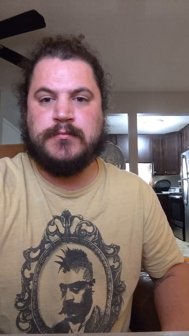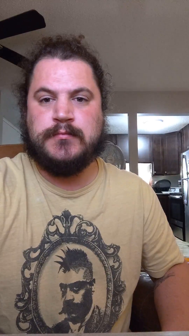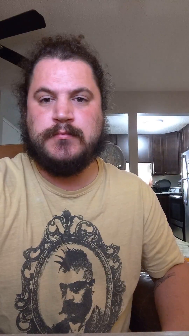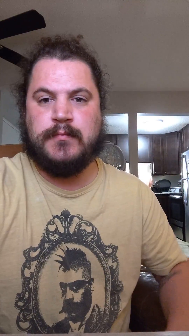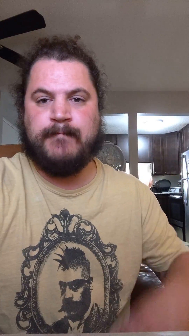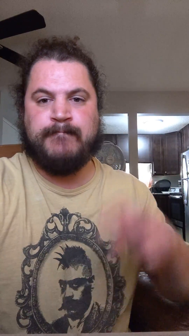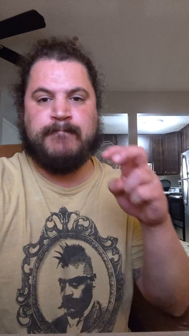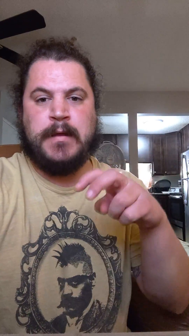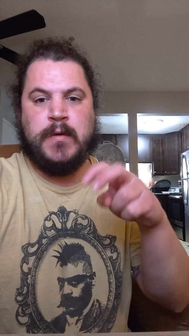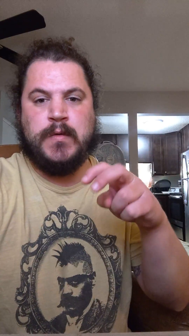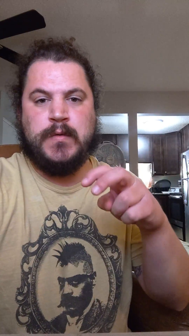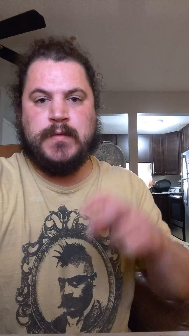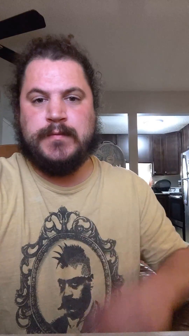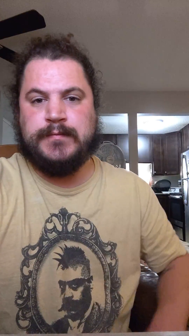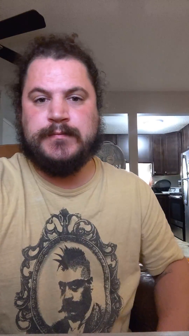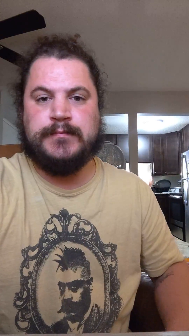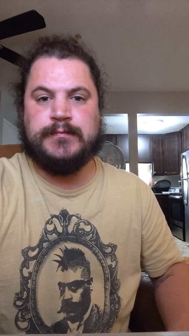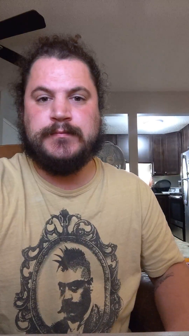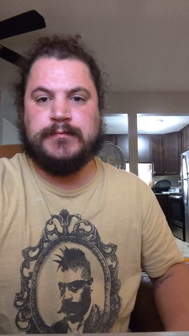potato